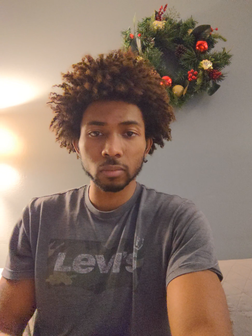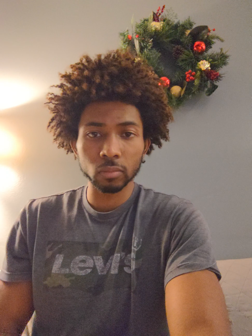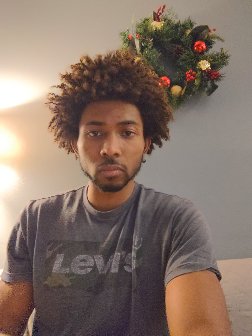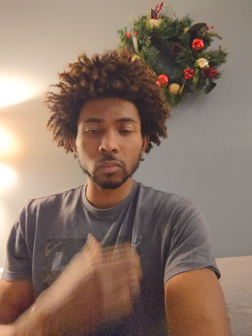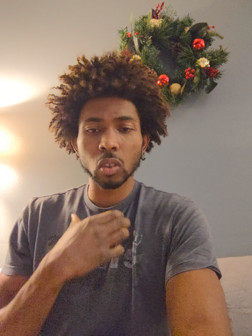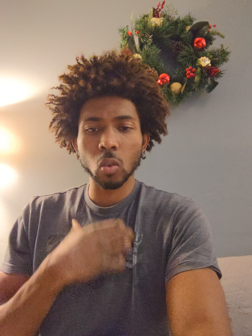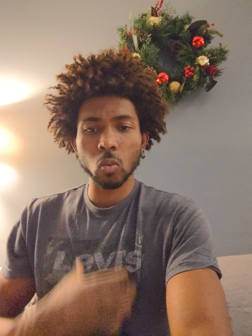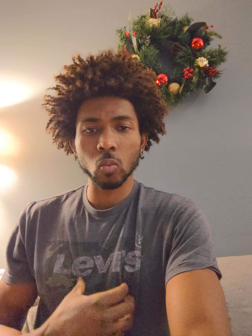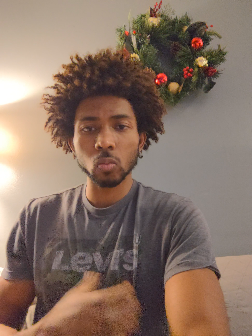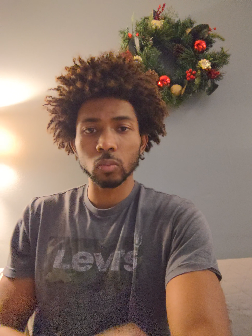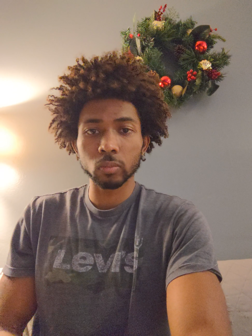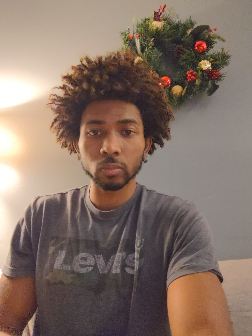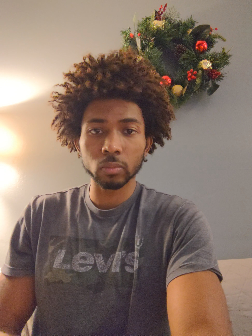hungry